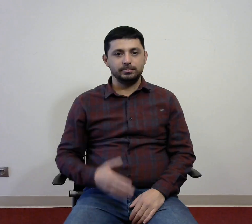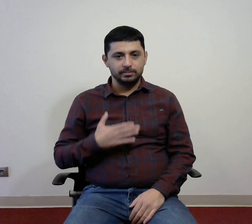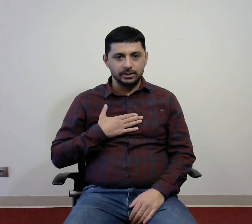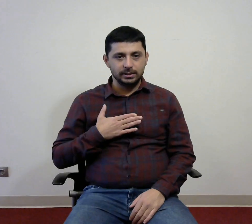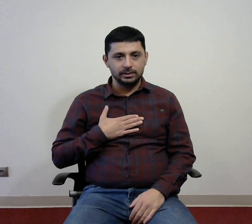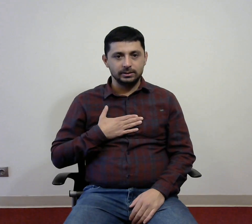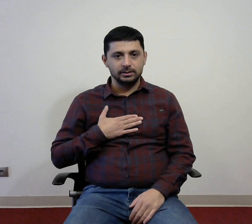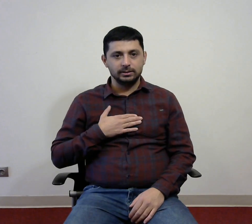mən